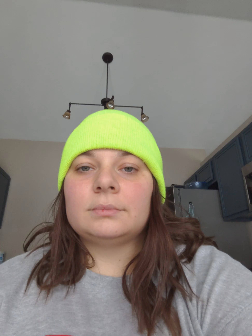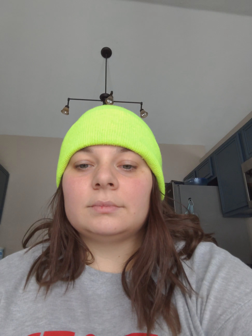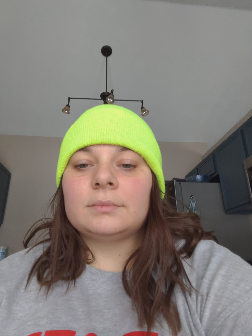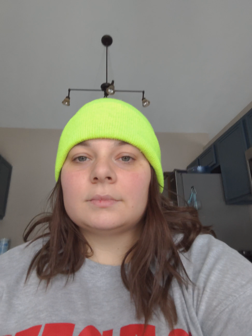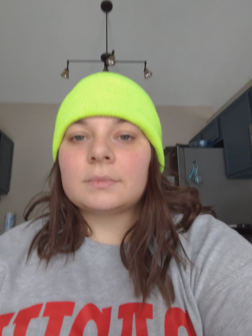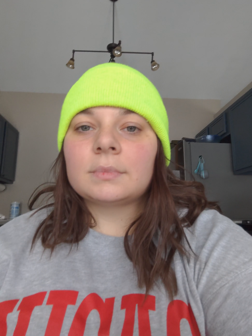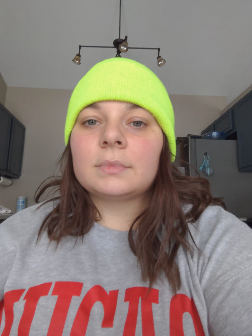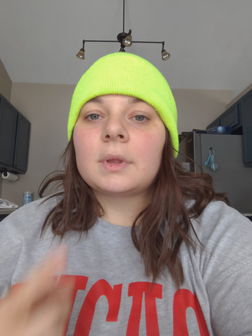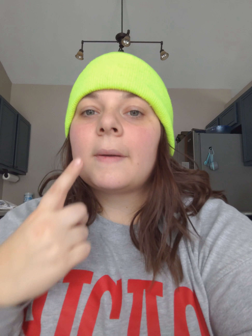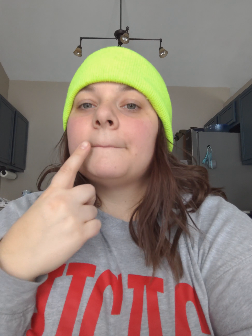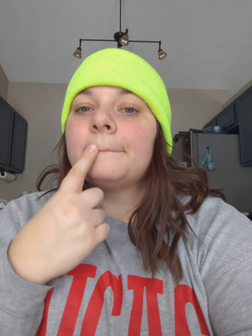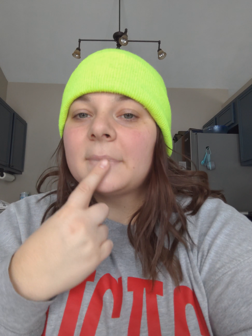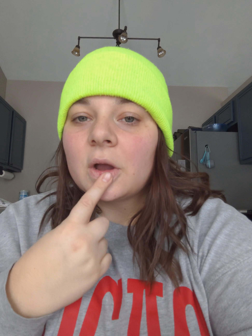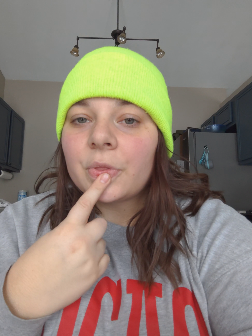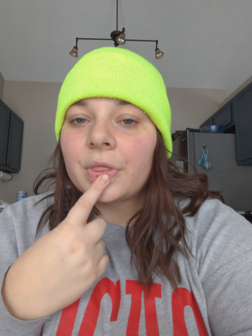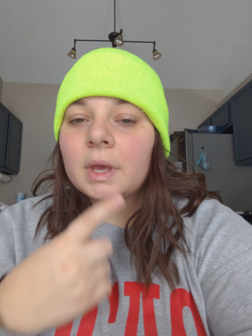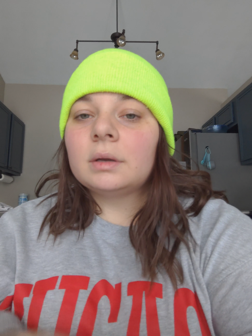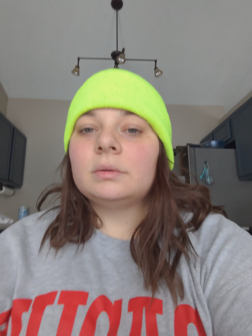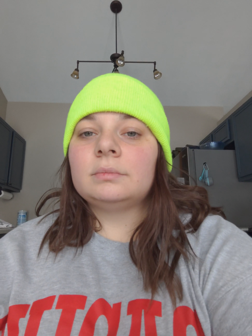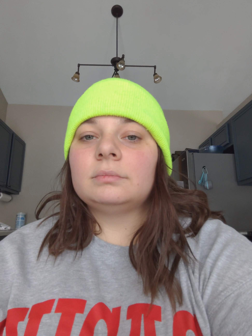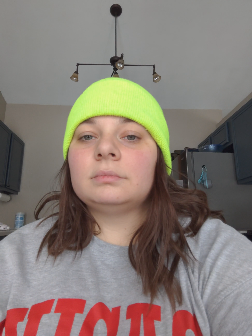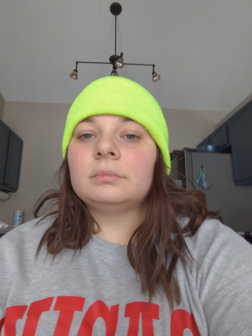mouth